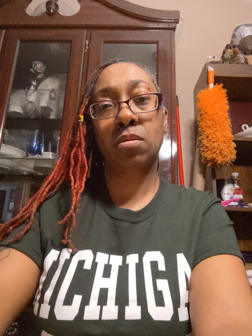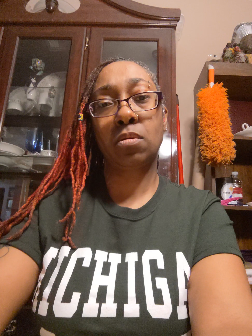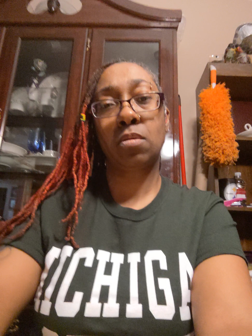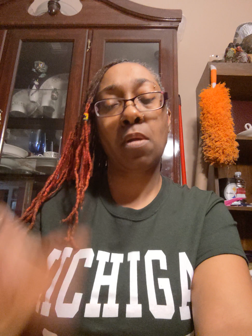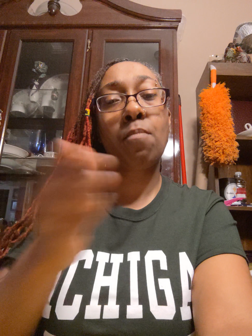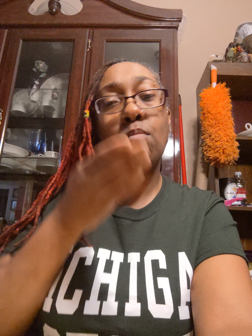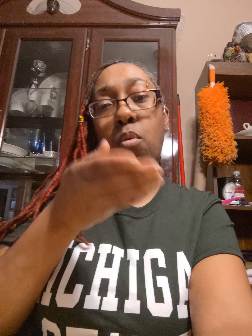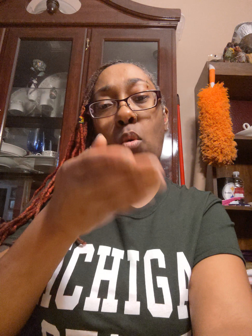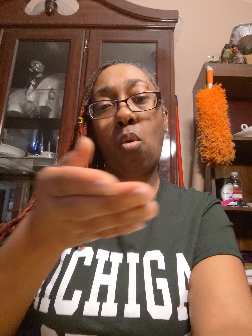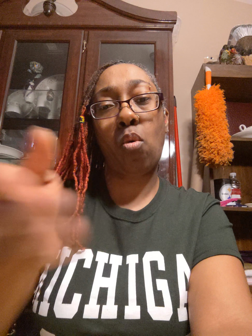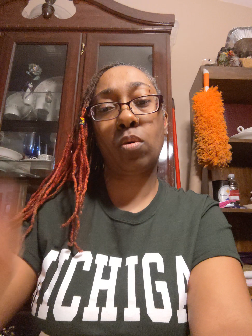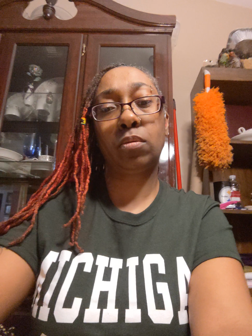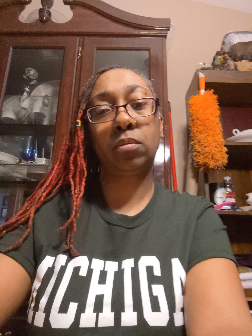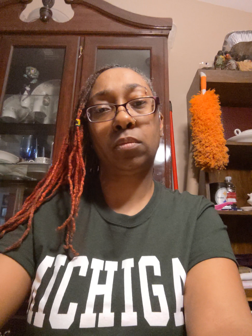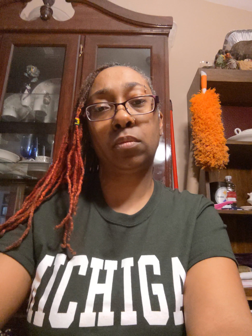boat